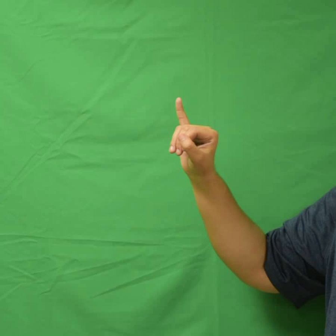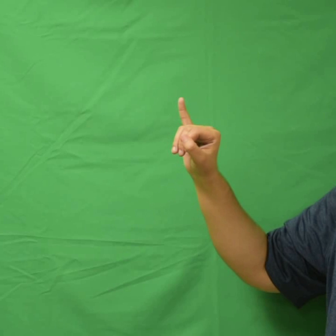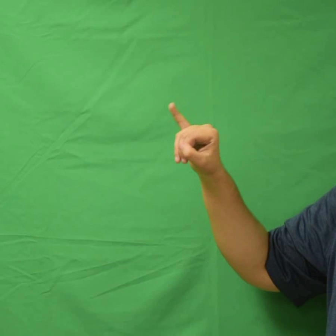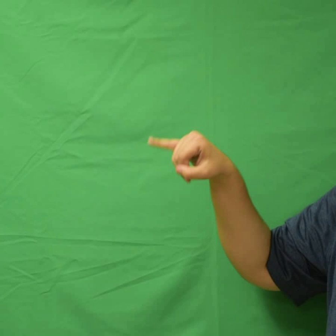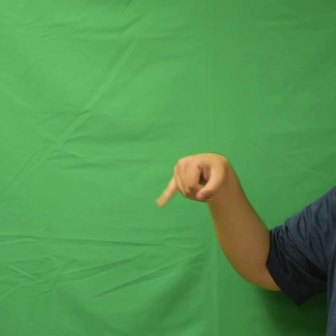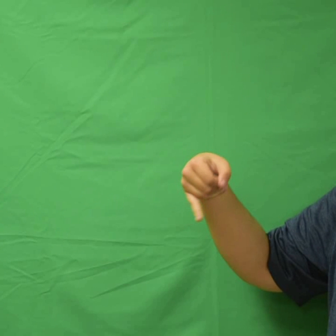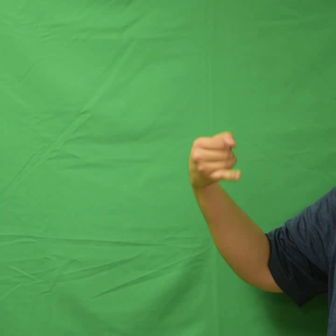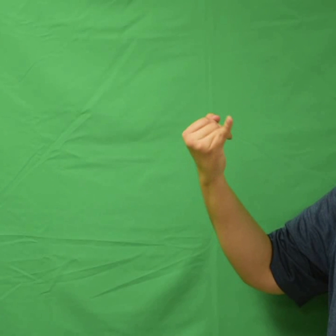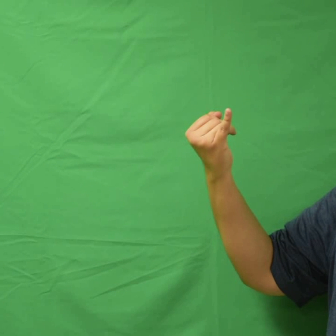J